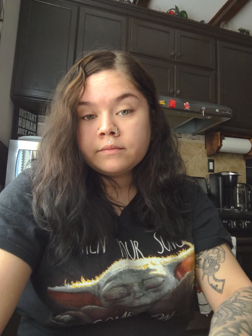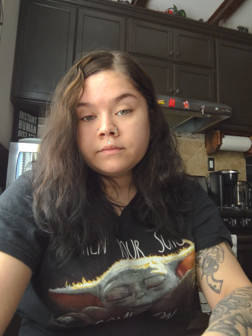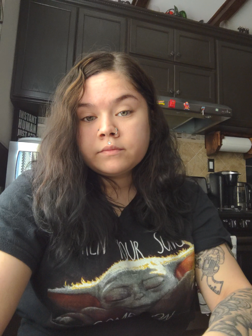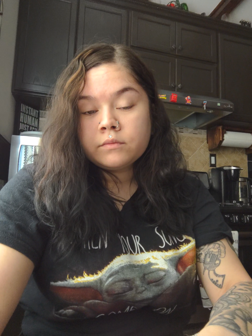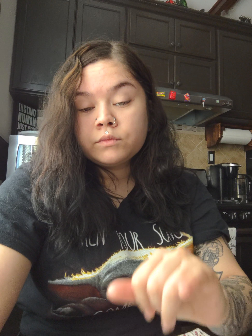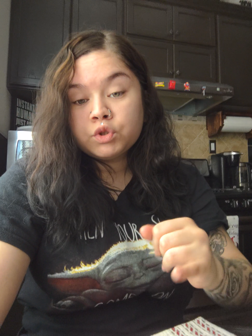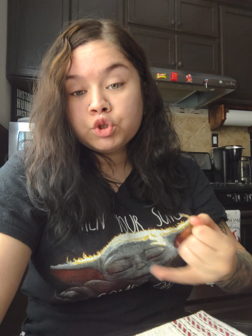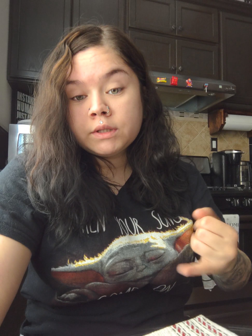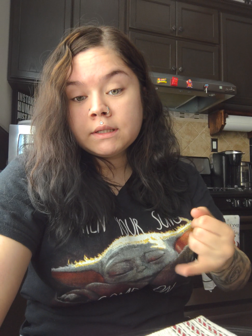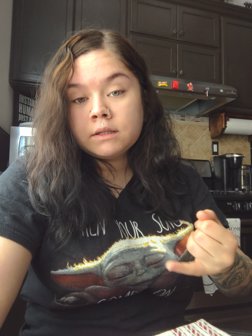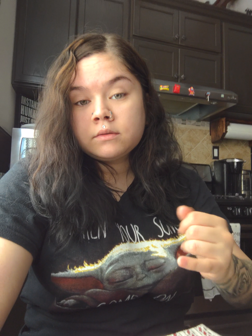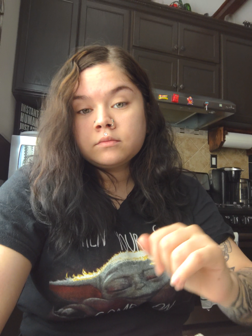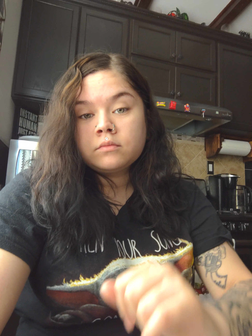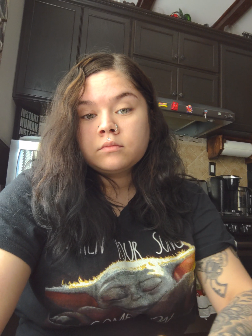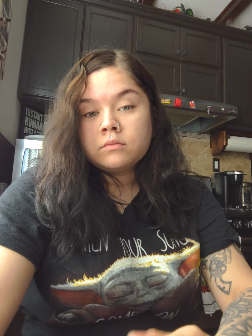jeans